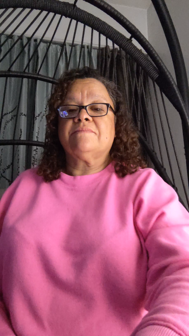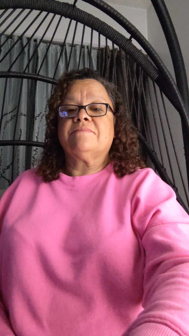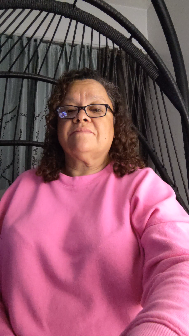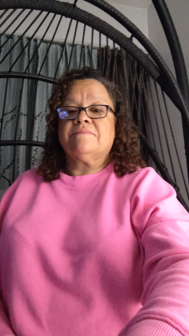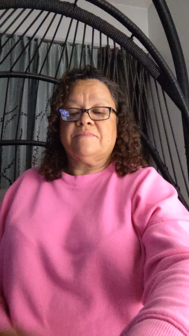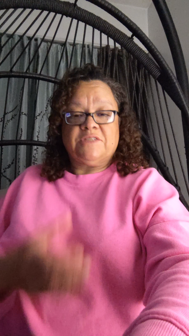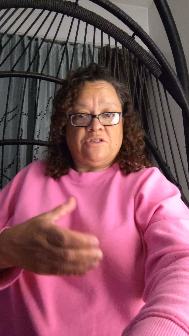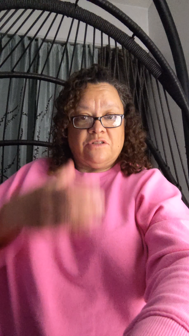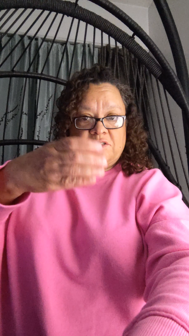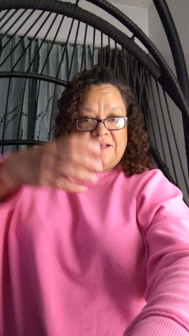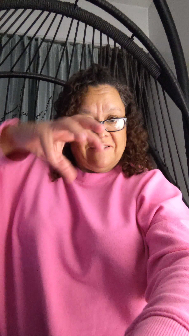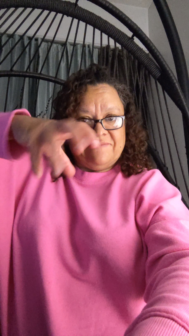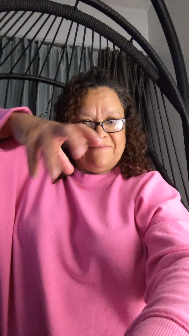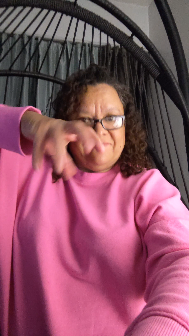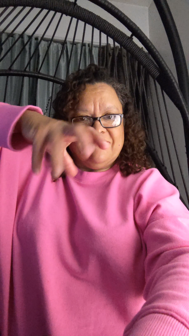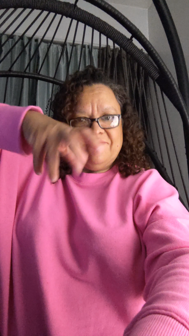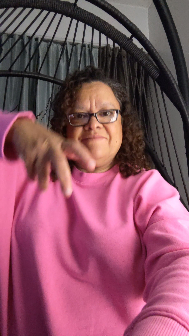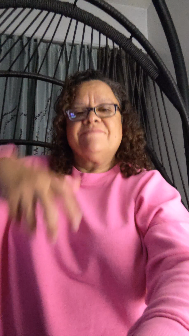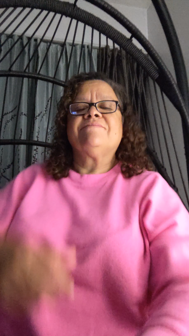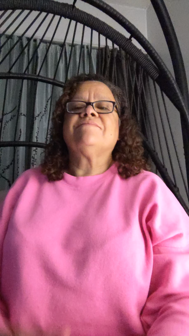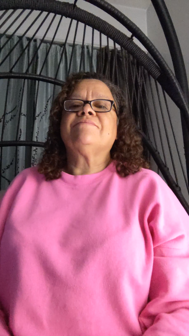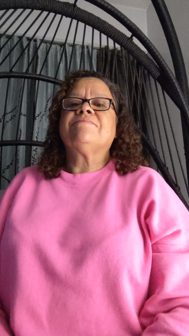jar